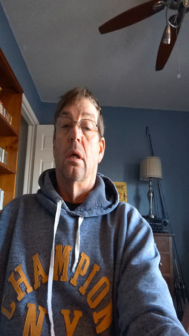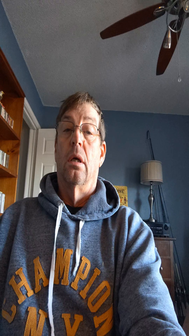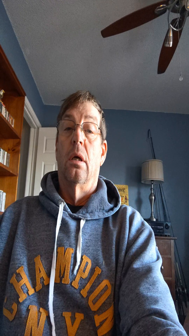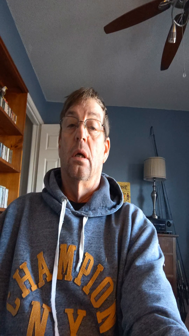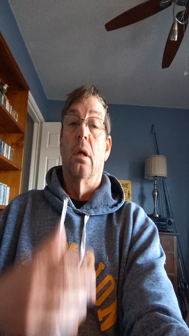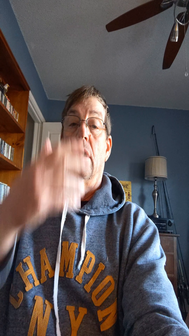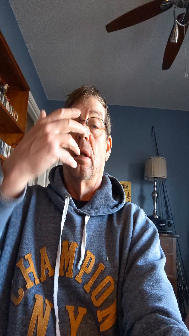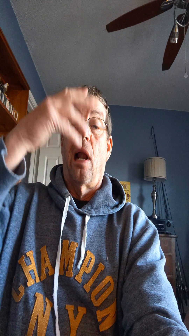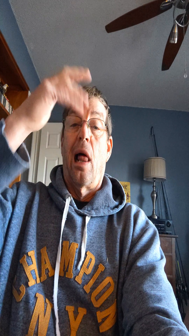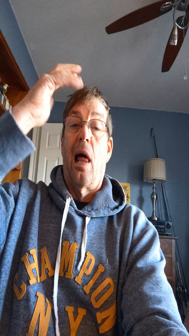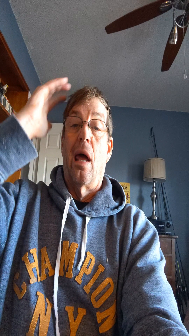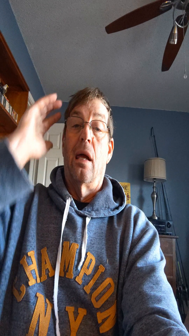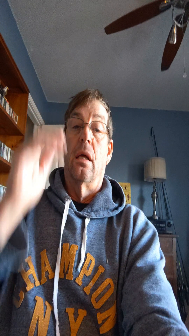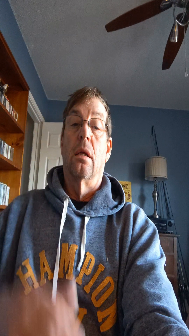lion